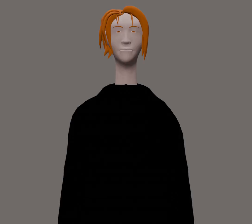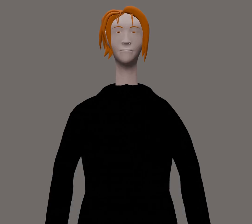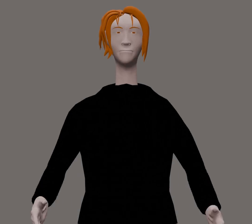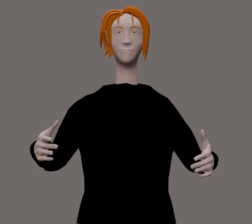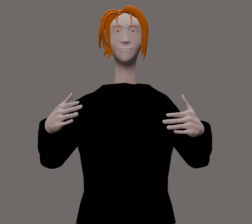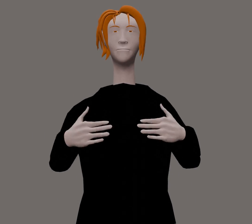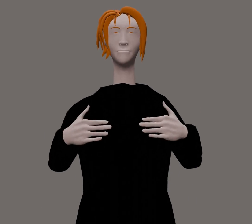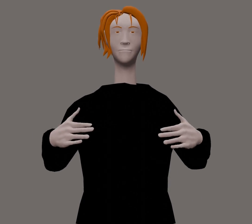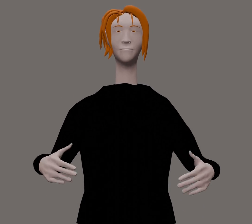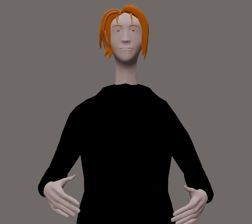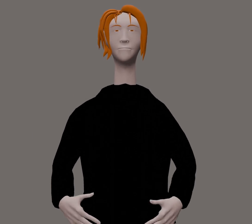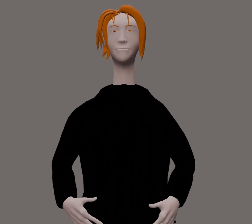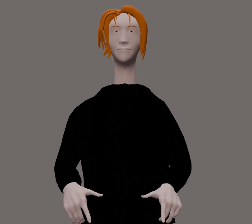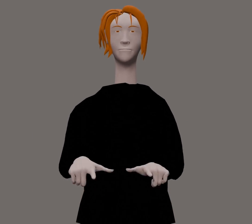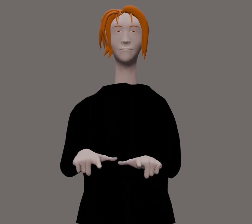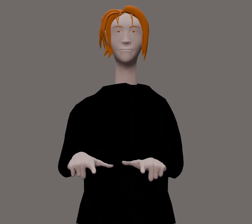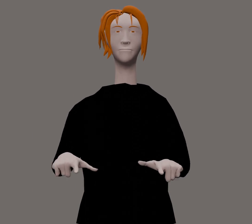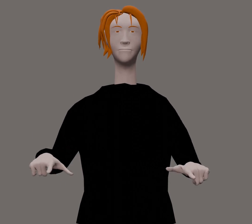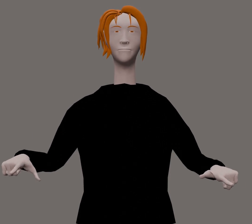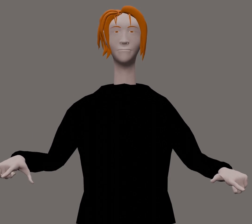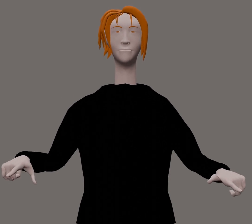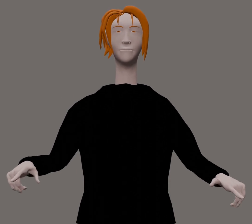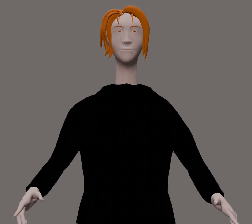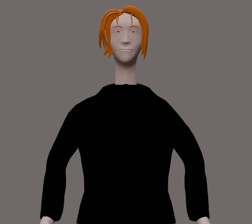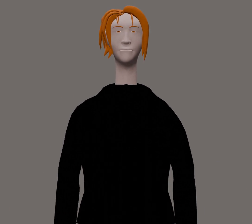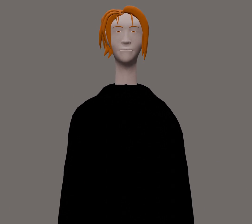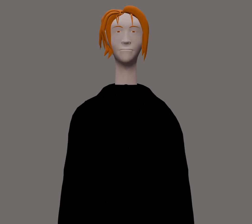Body Language